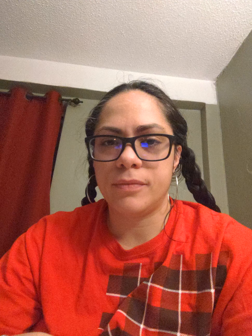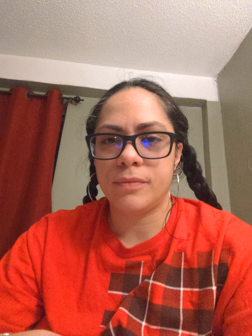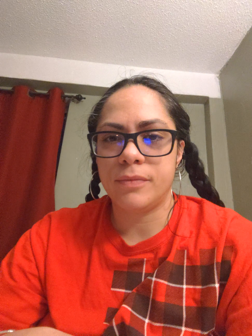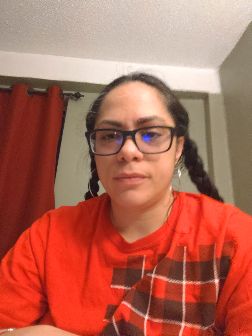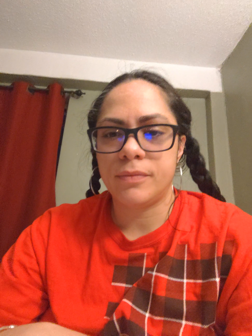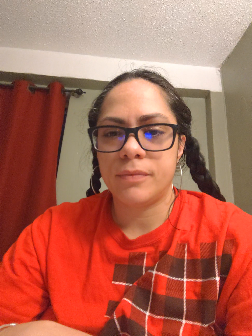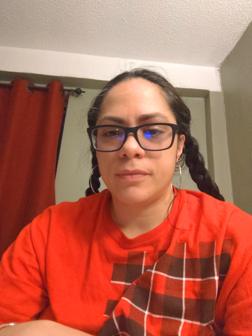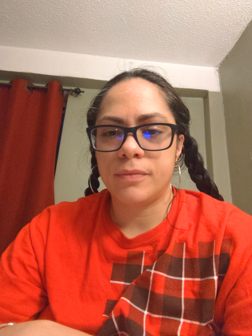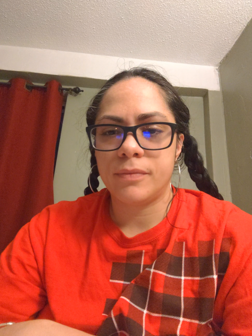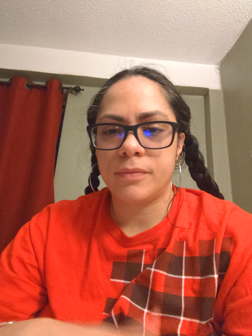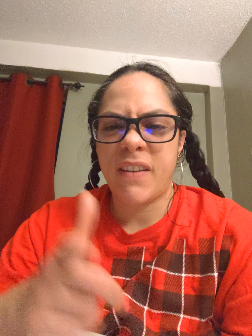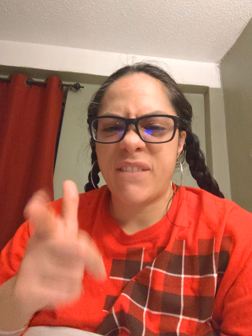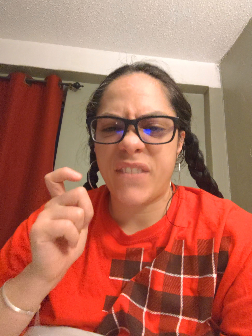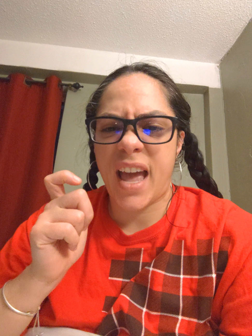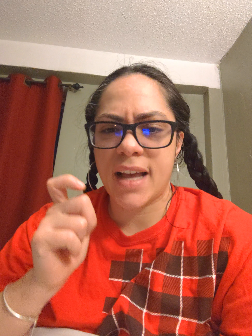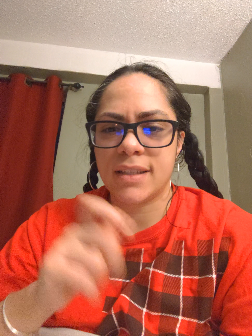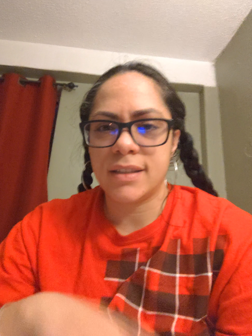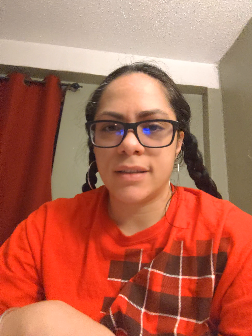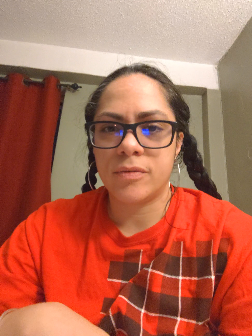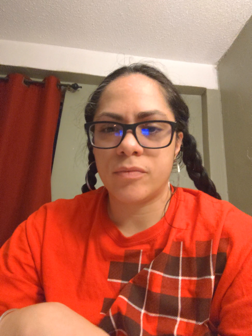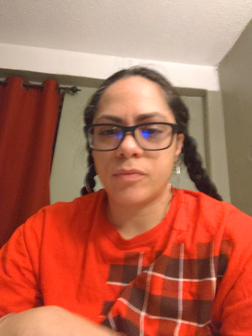fast